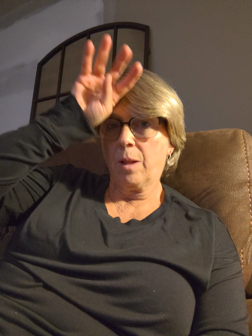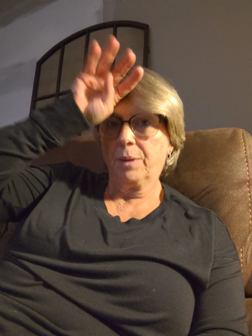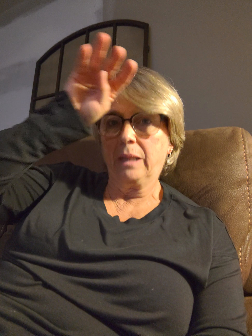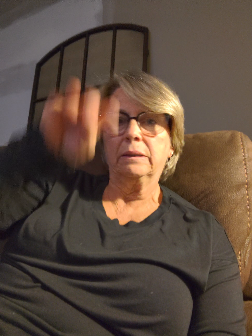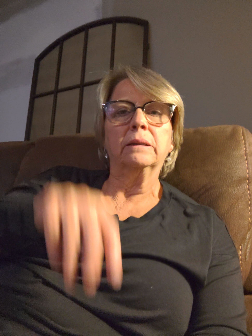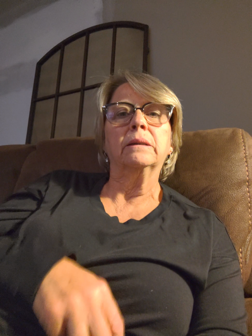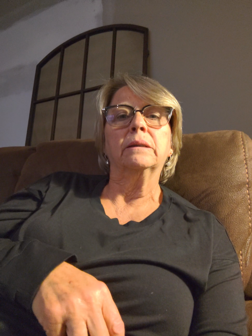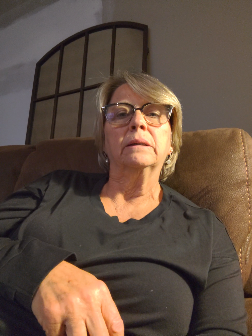fireman